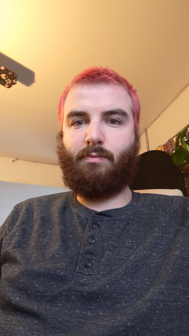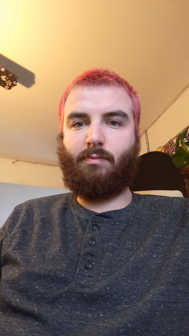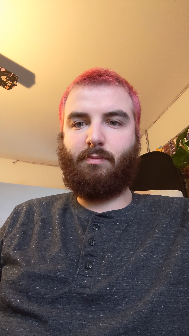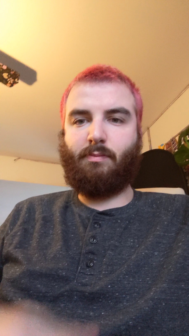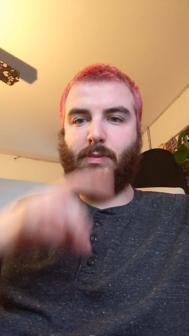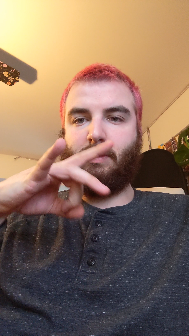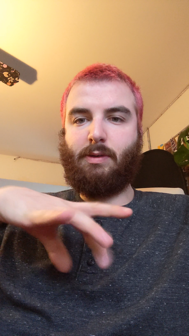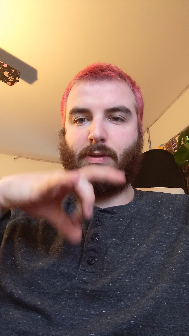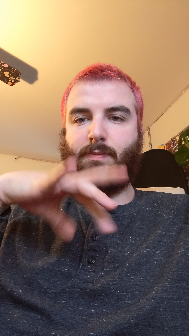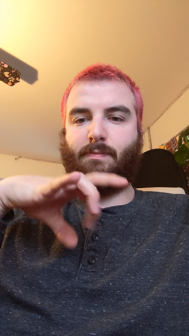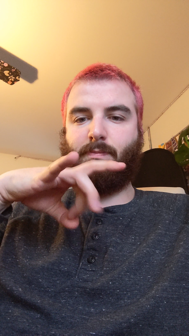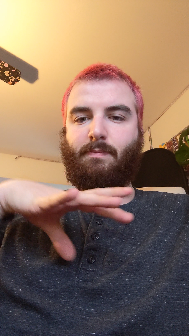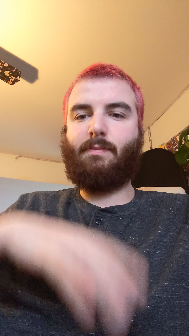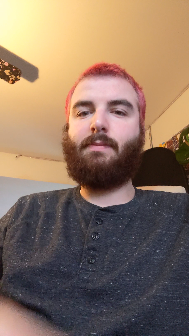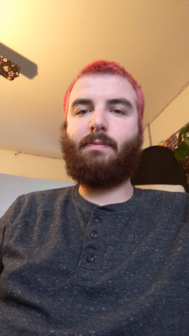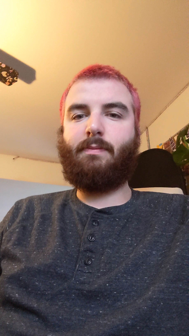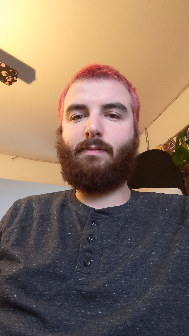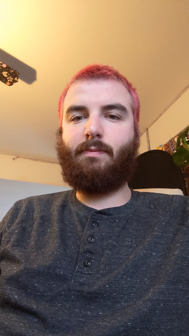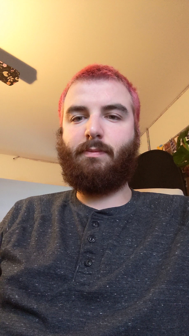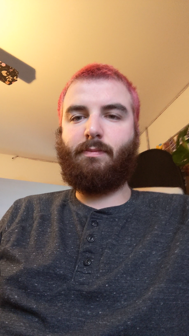pumpkin